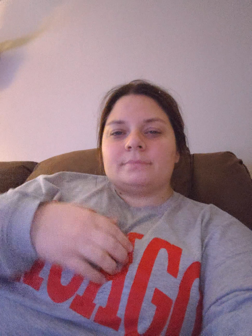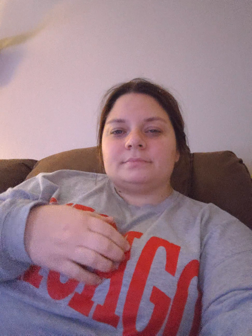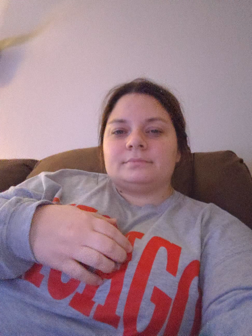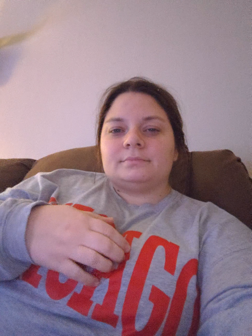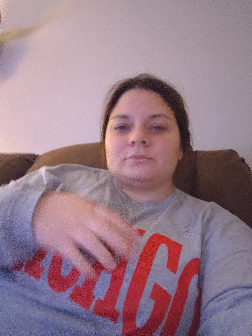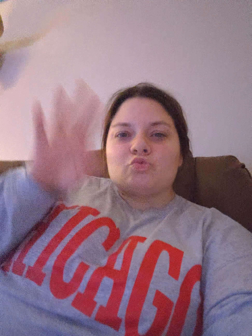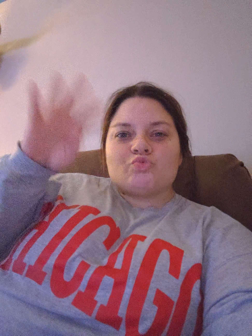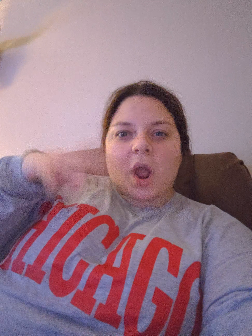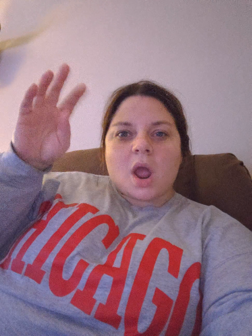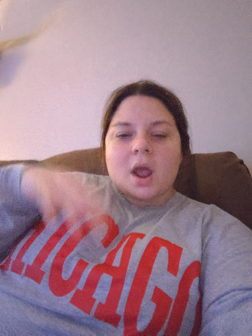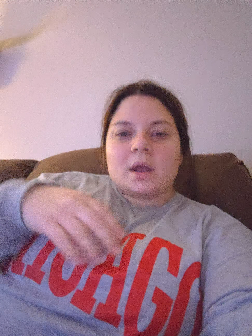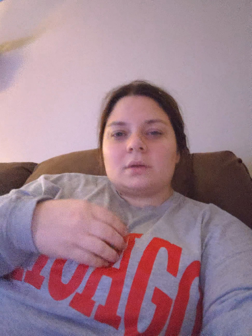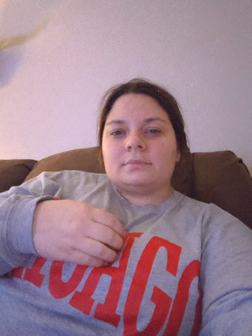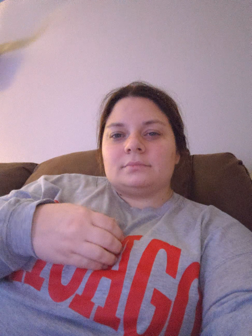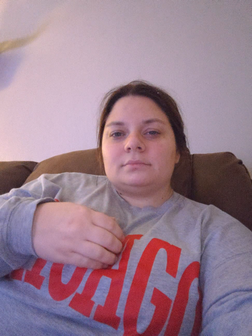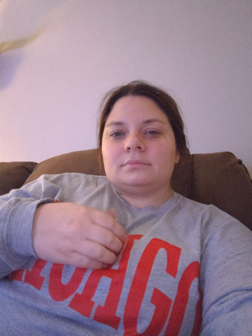rain